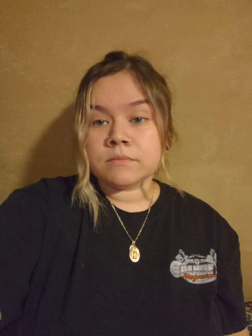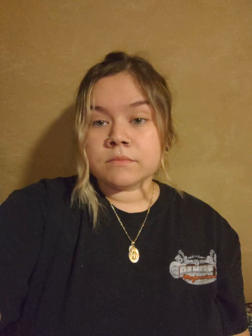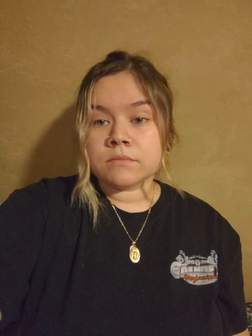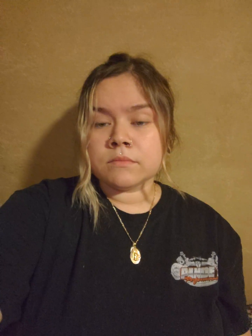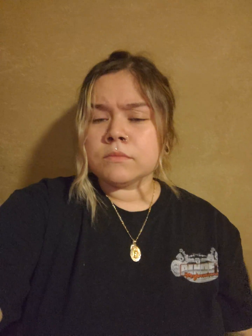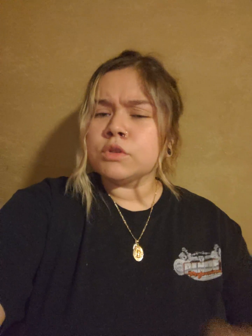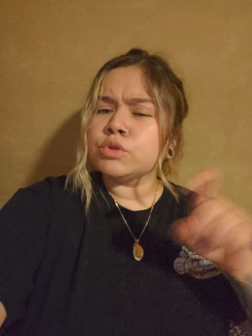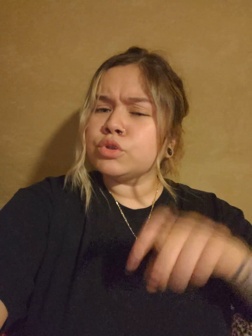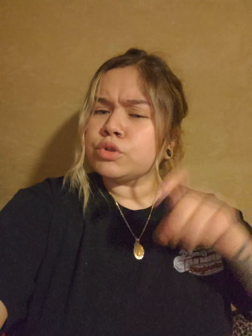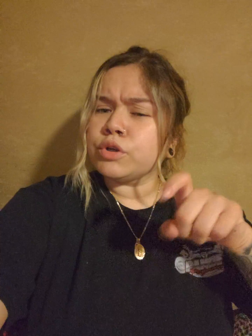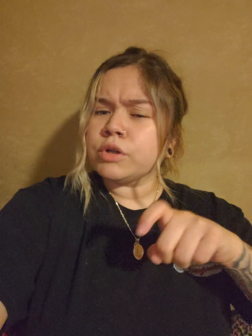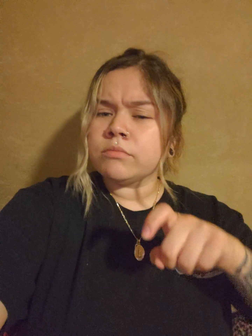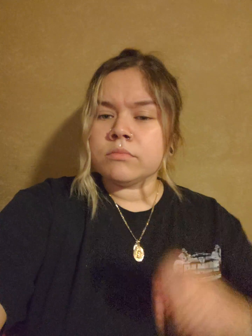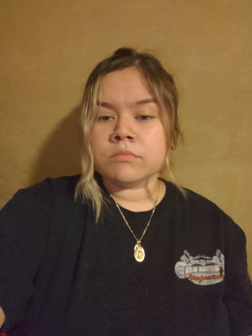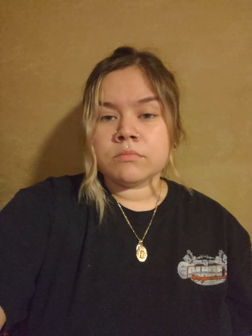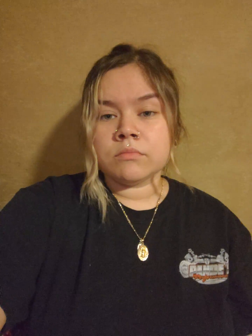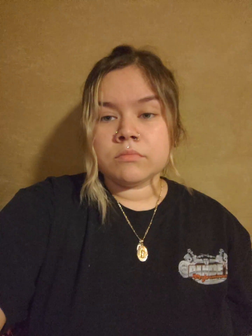should